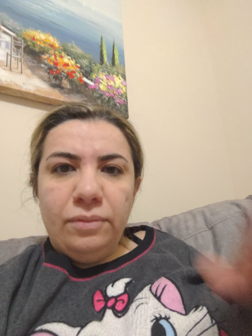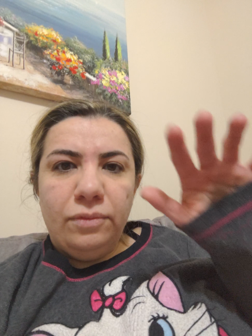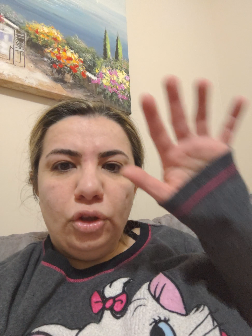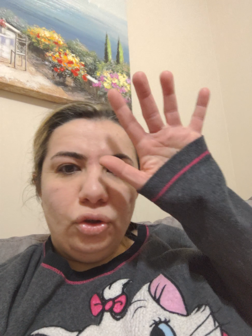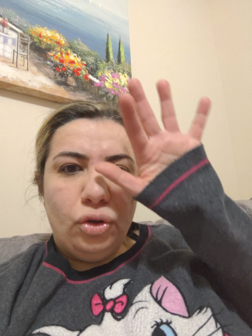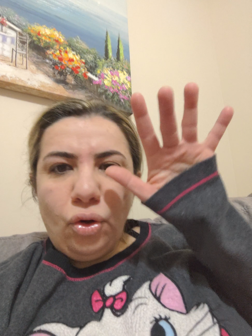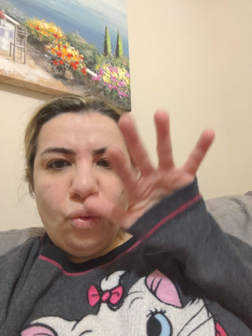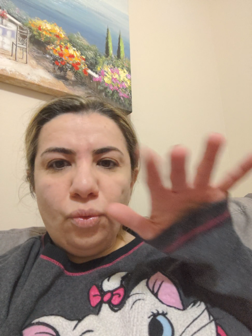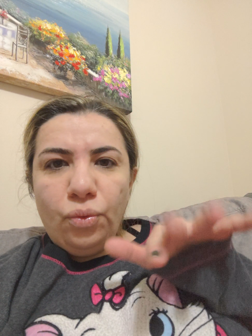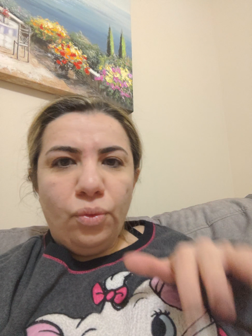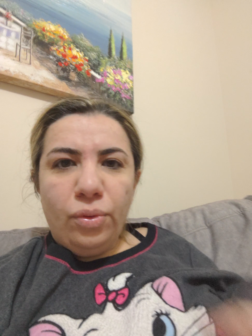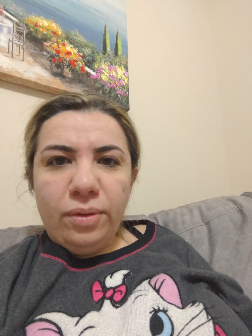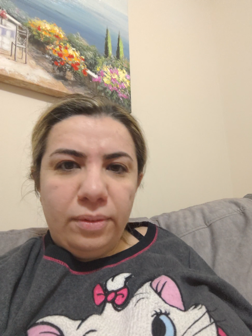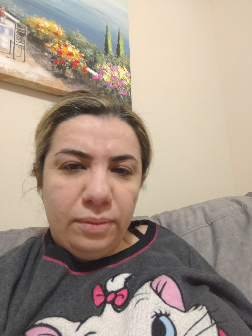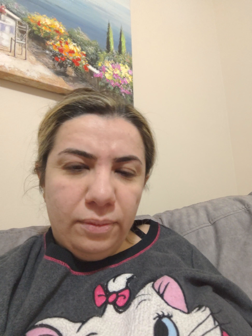snow